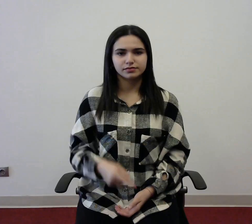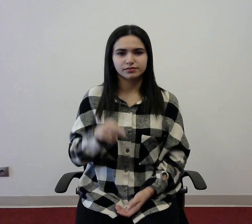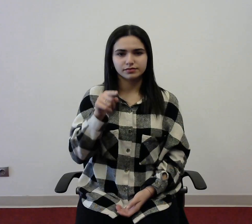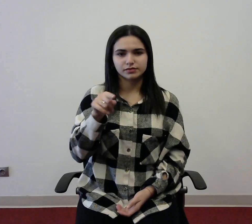sən